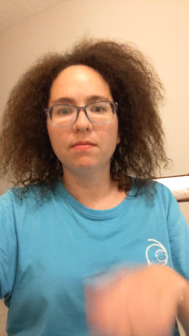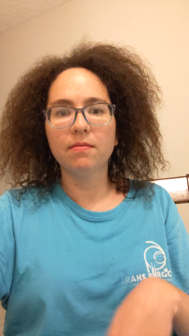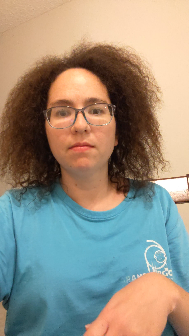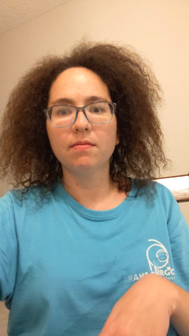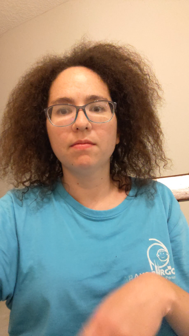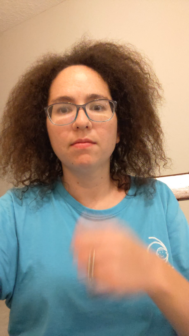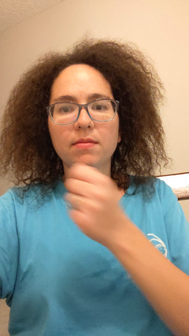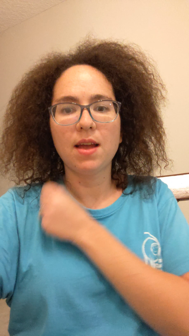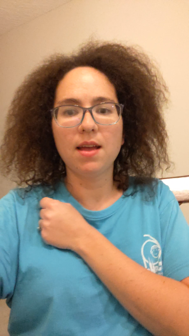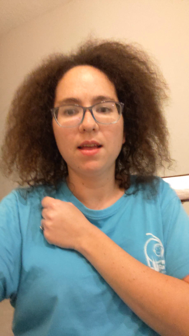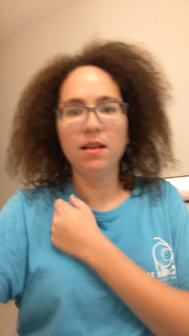love